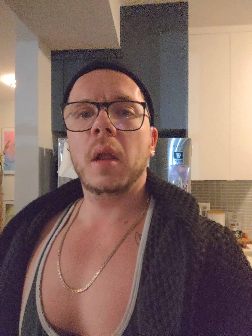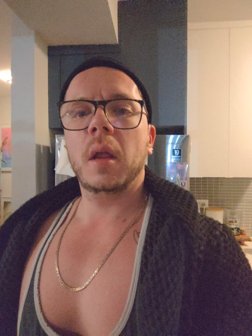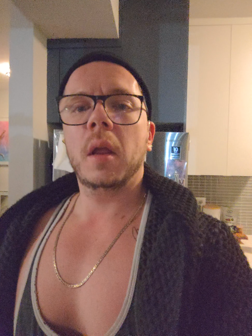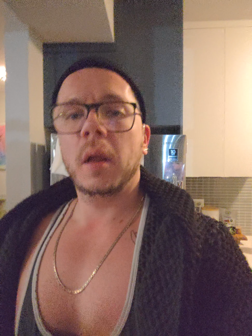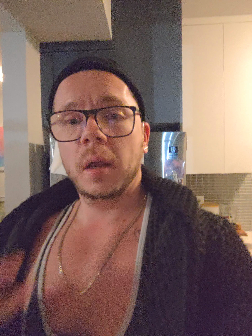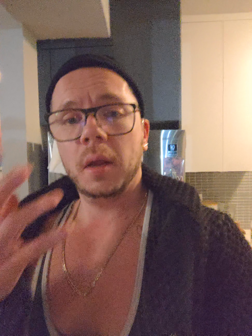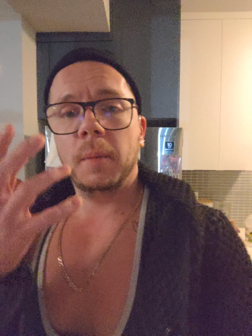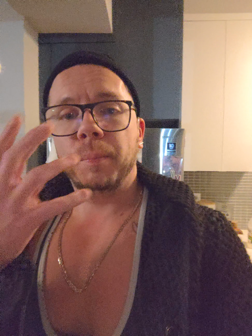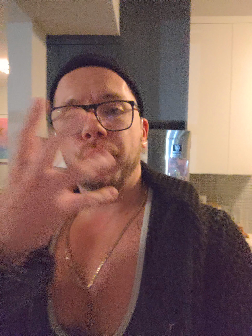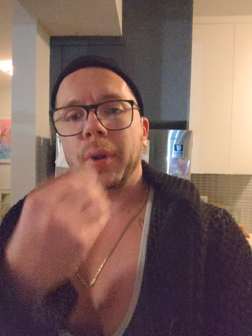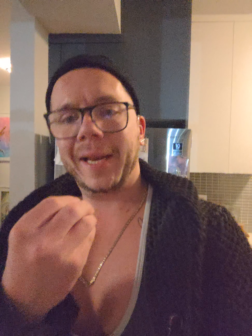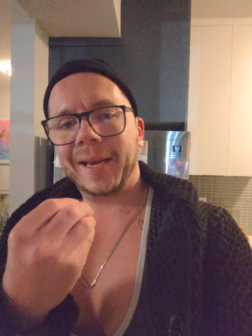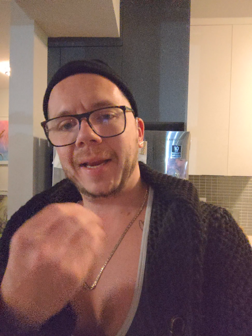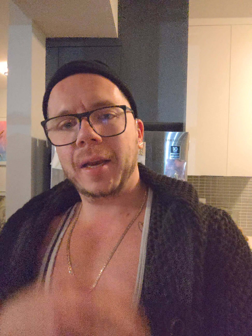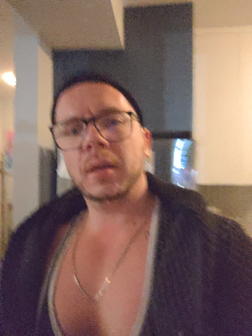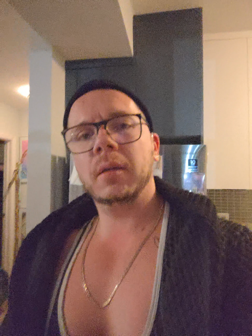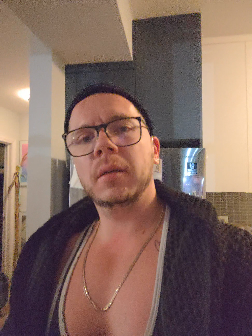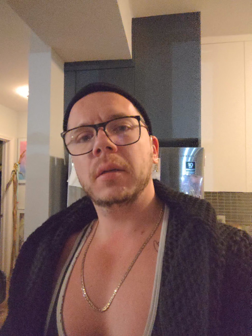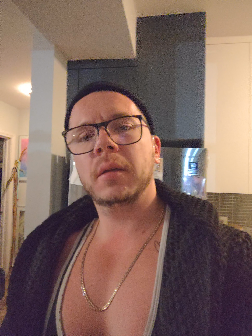pretty